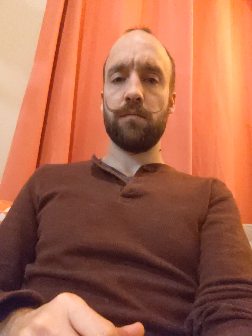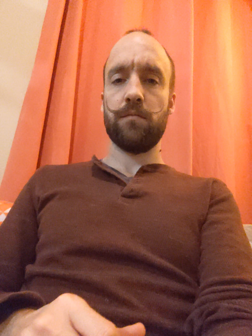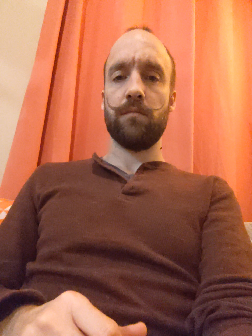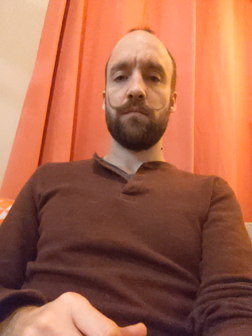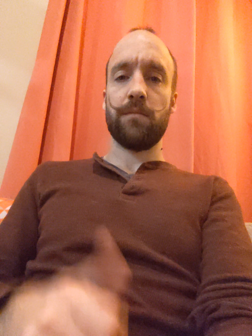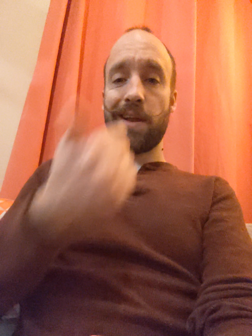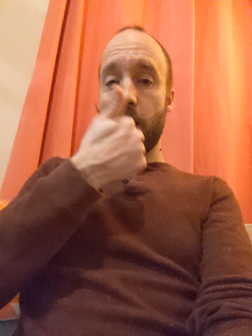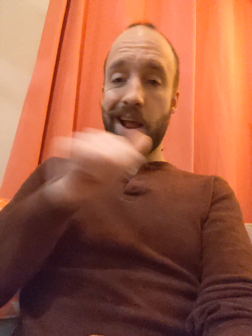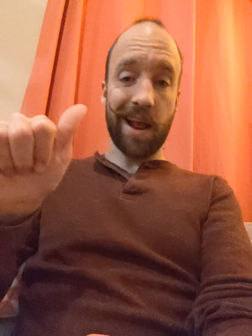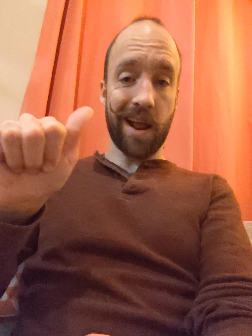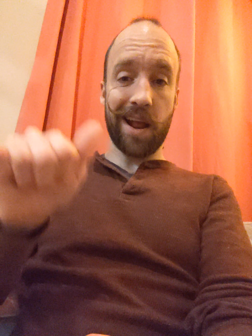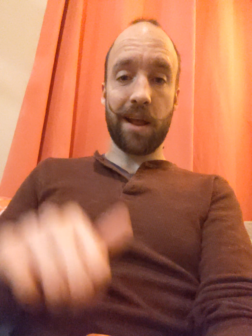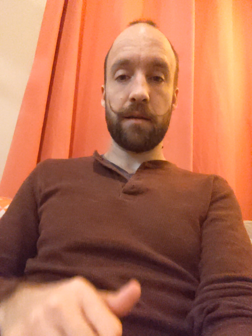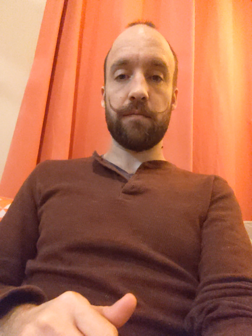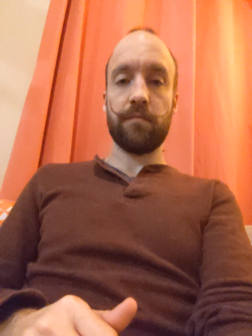any